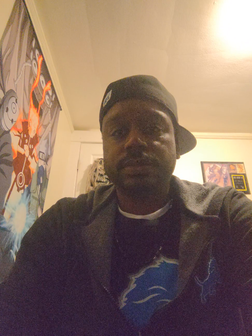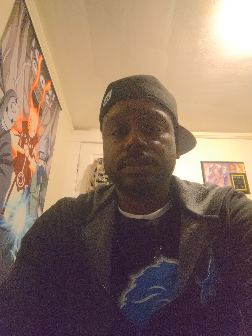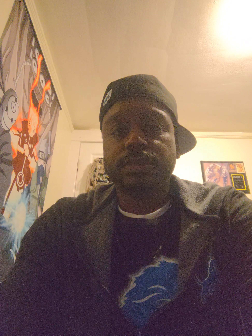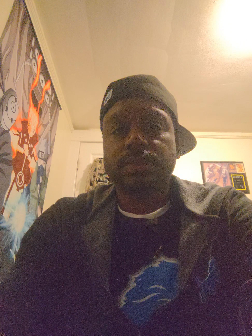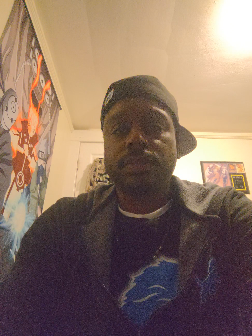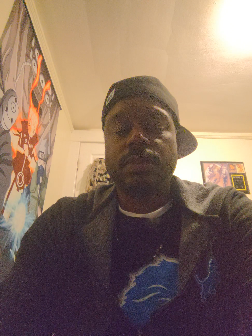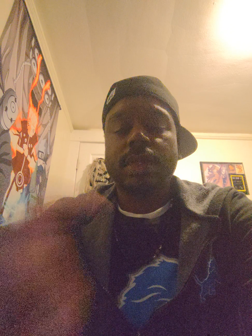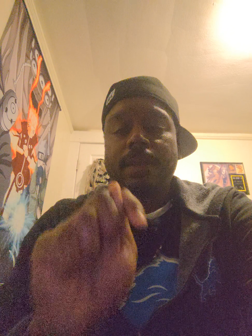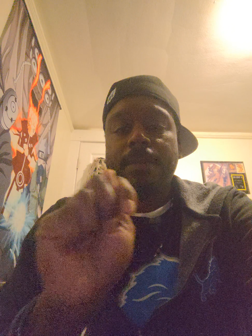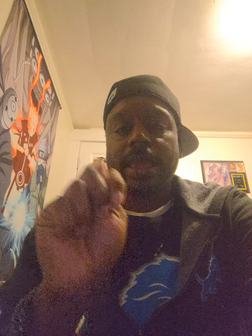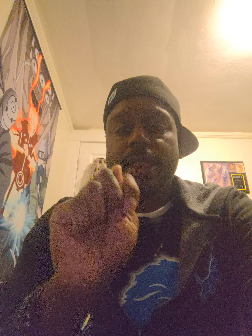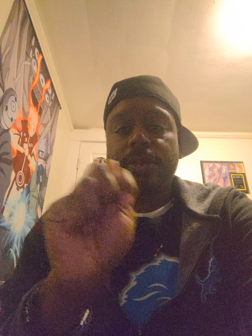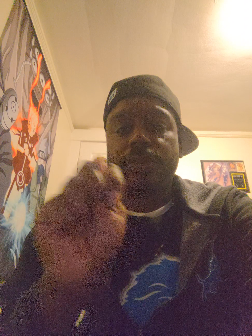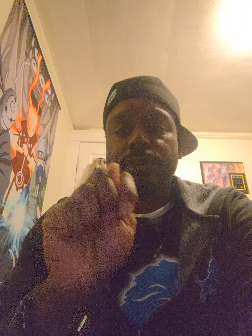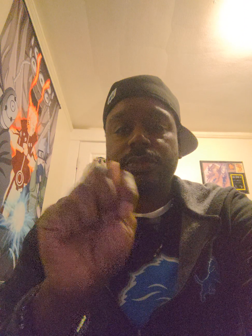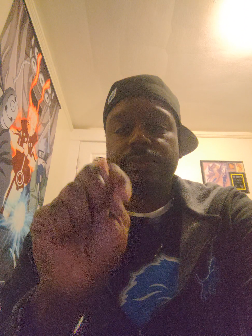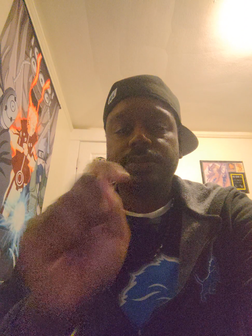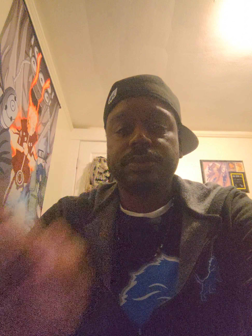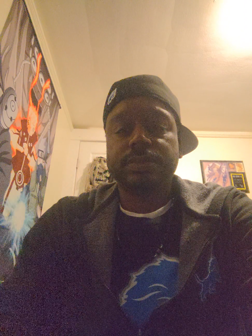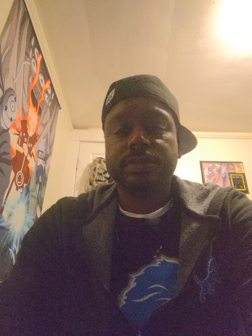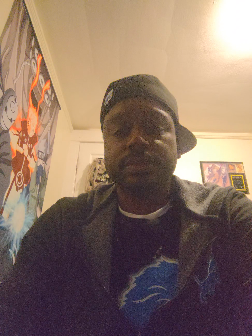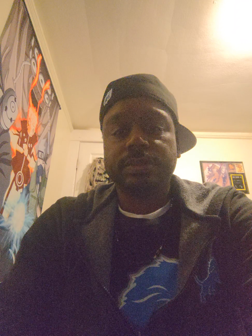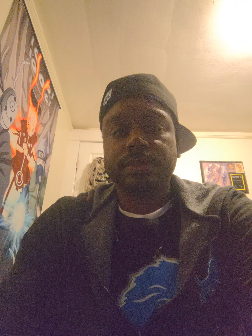potty